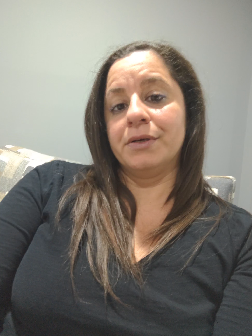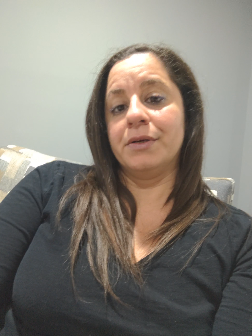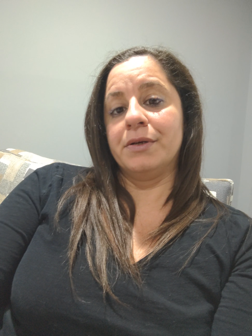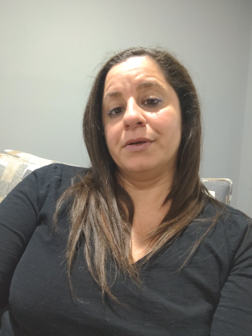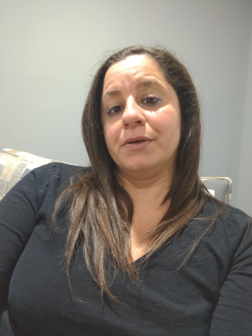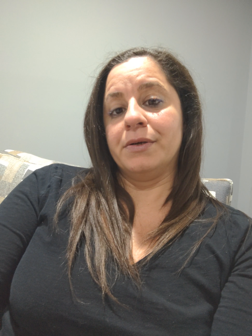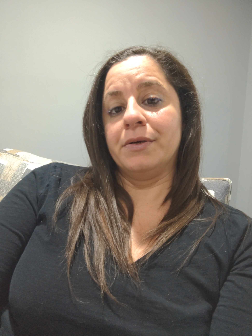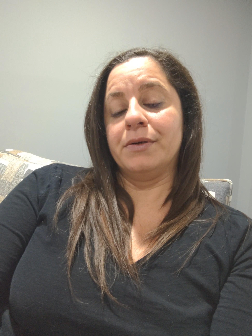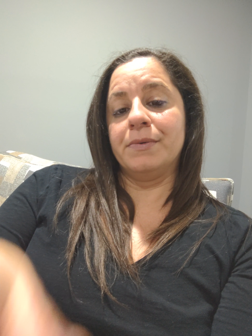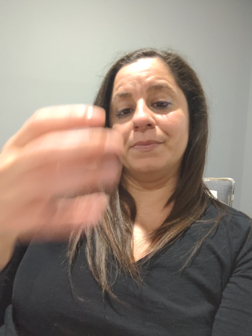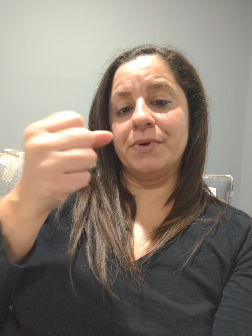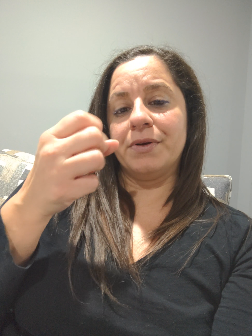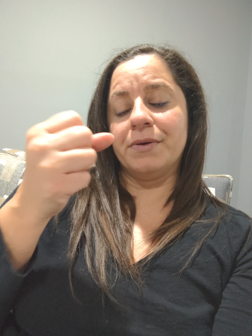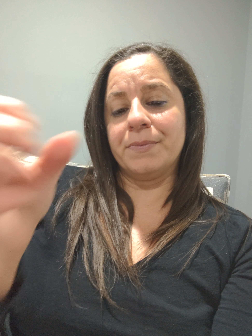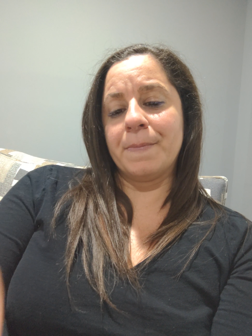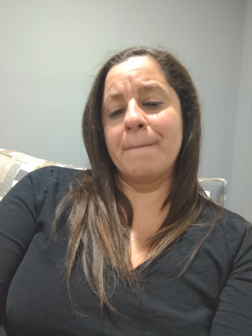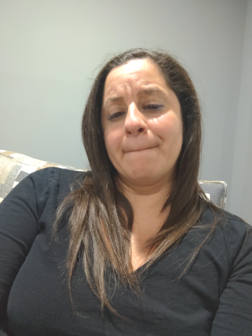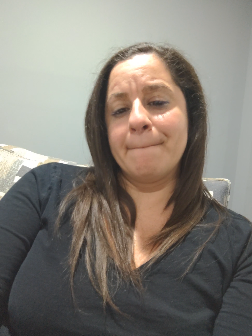milk